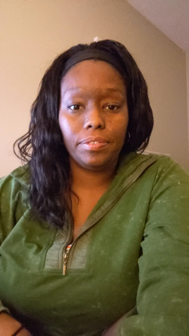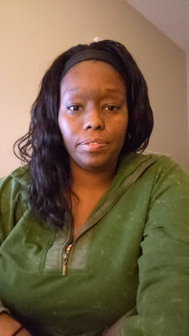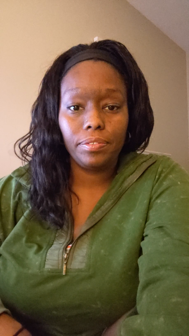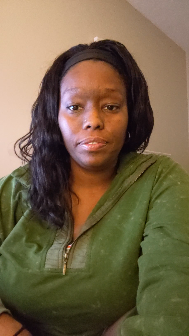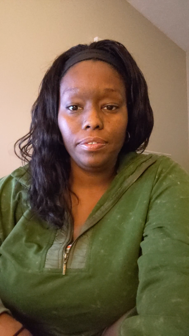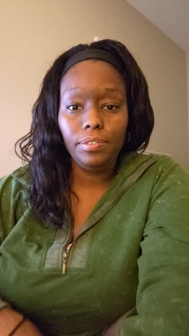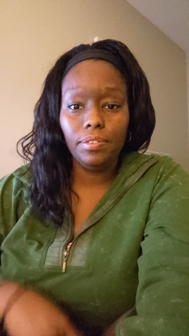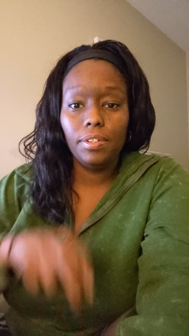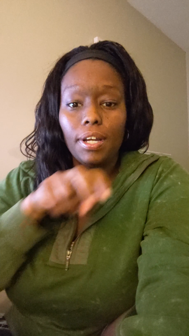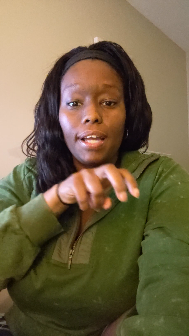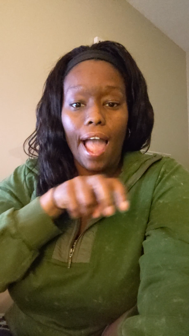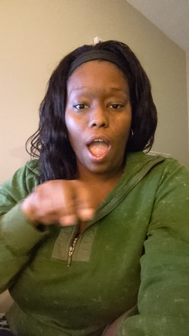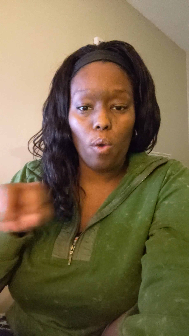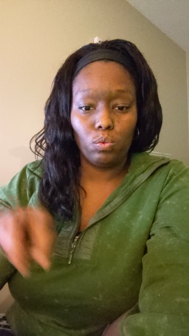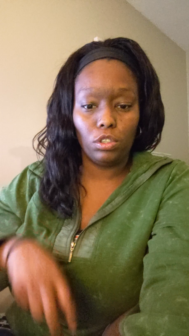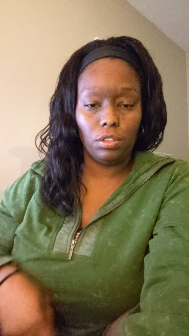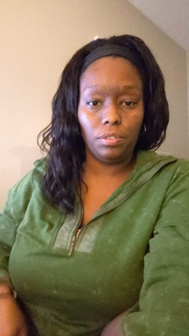couch